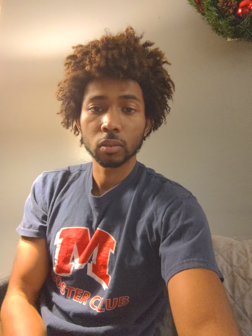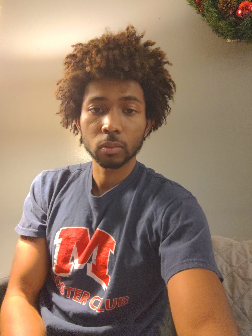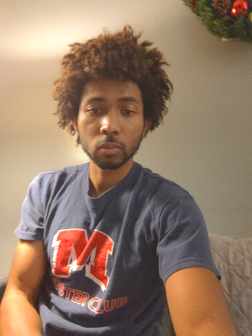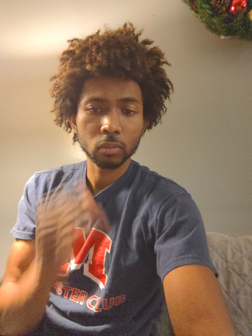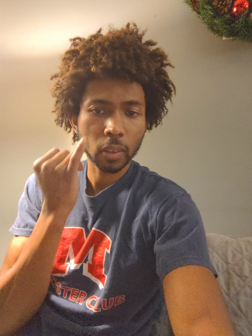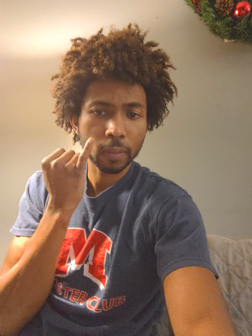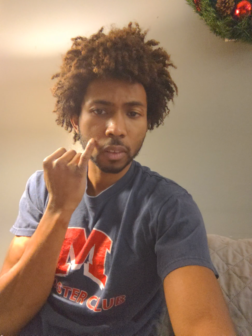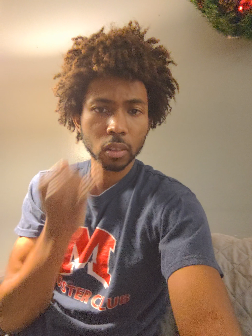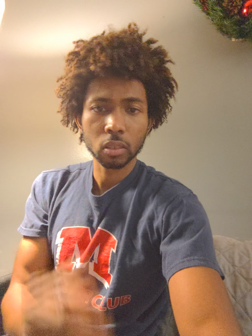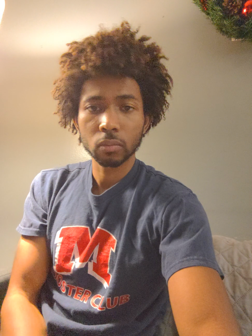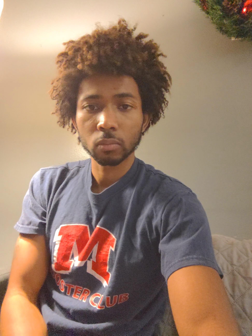if